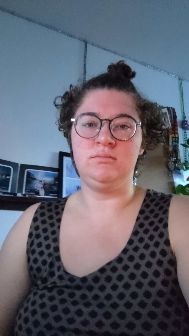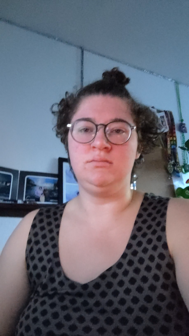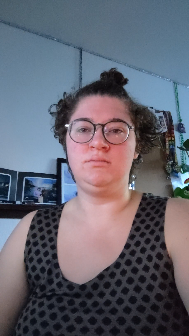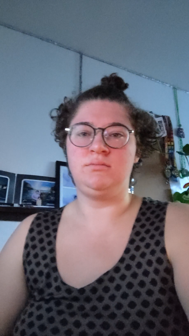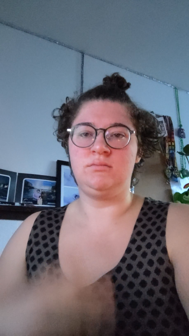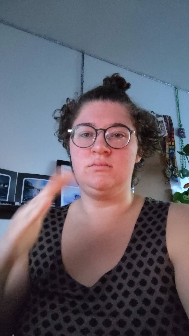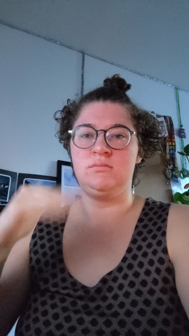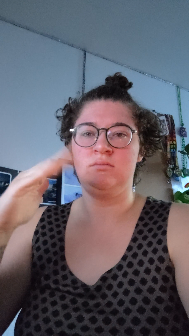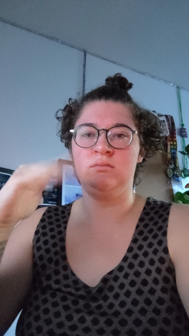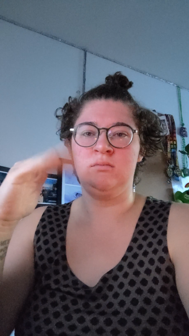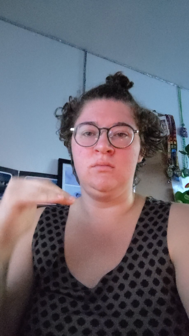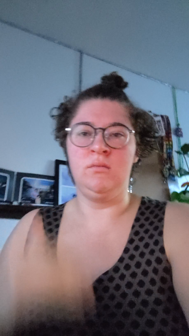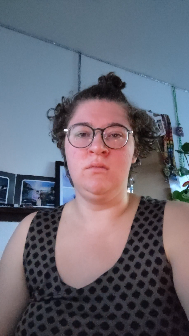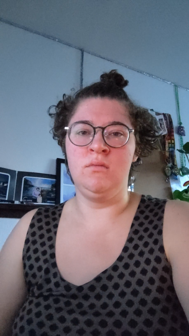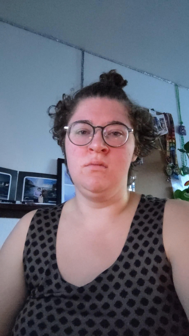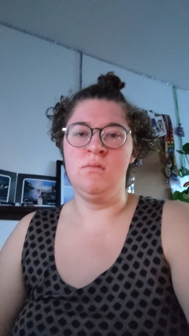build